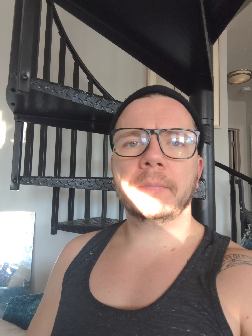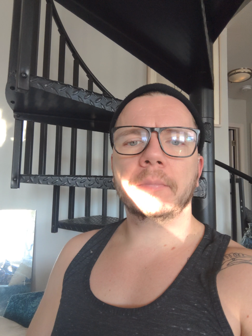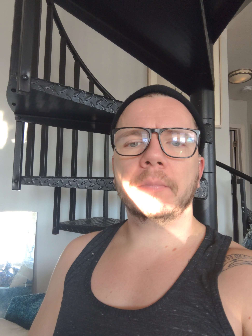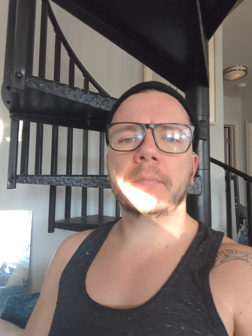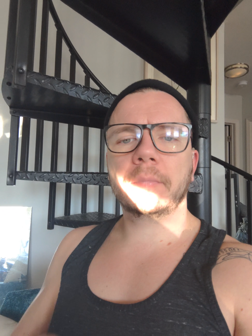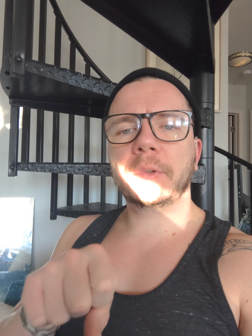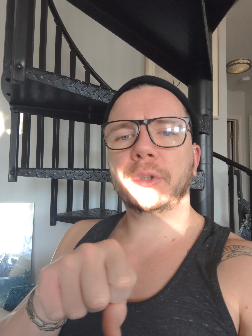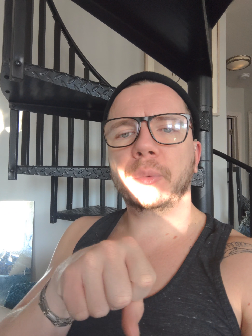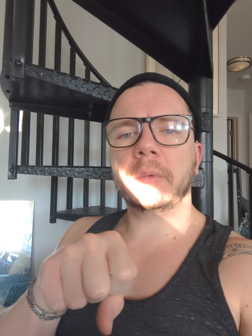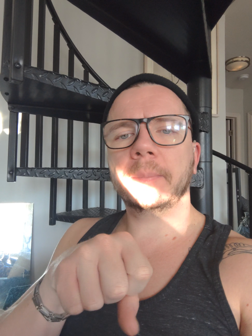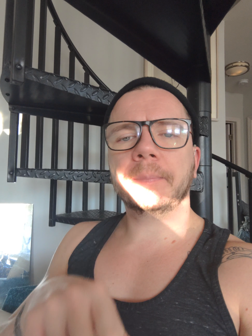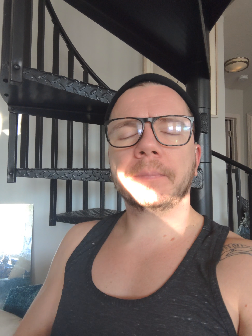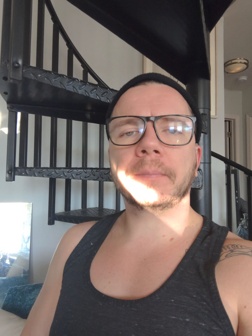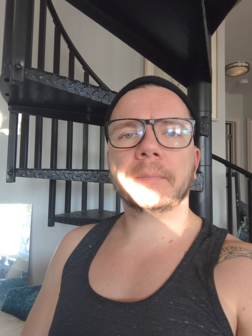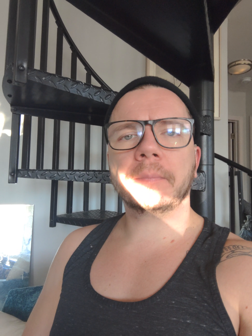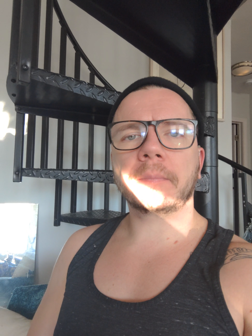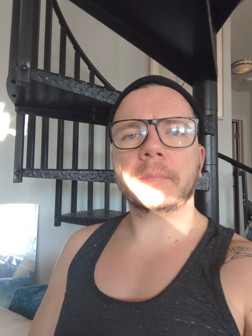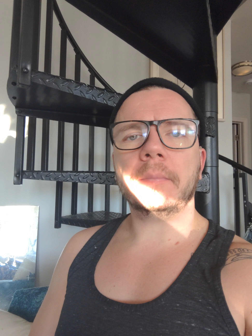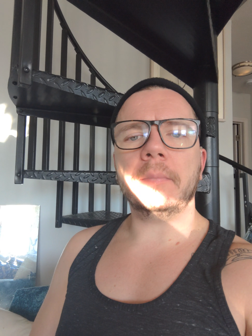shoe